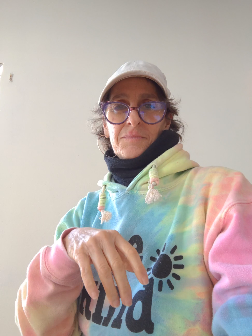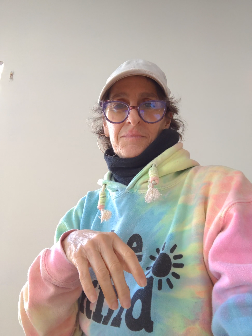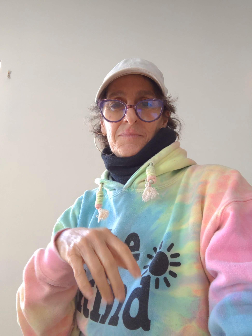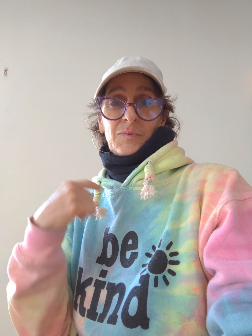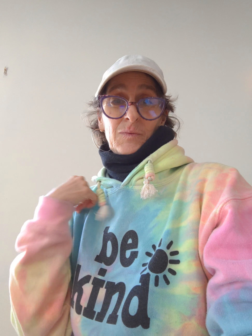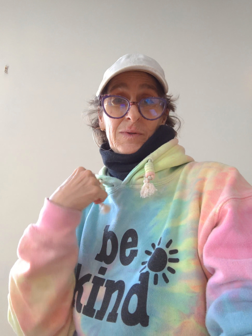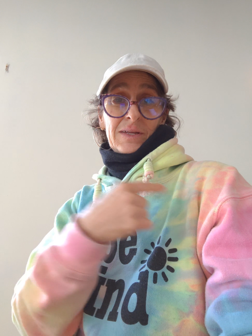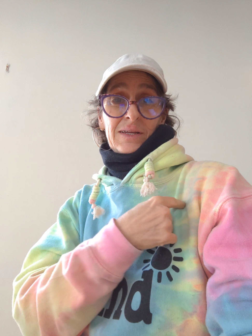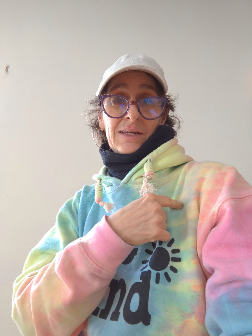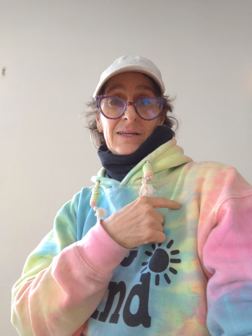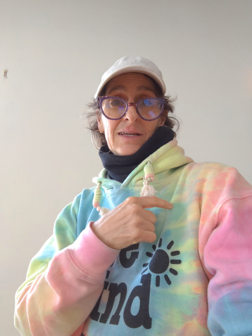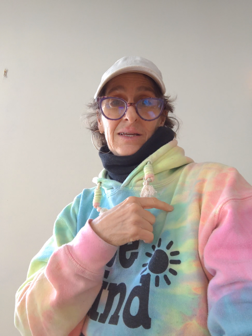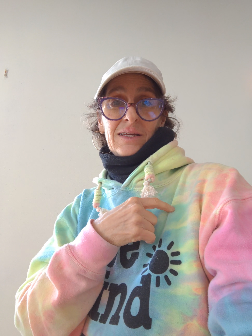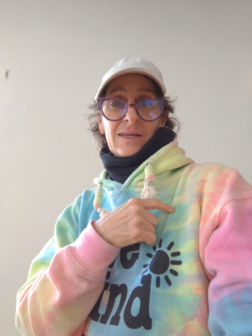we